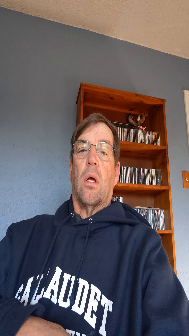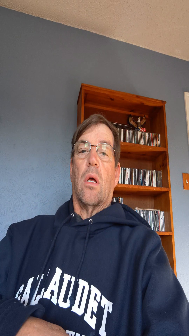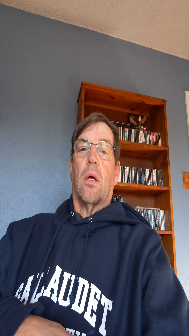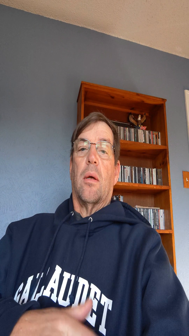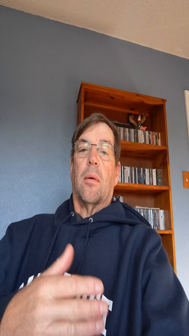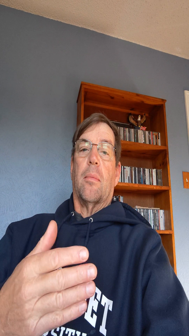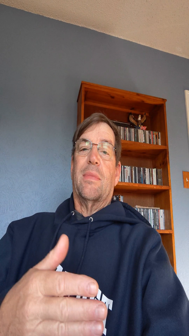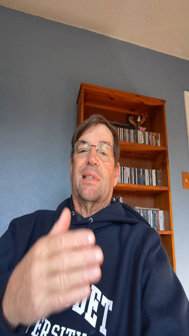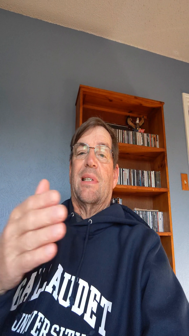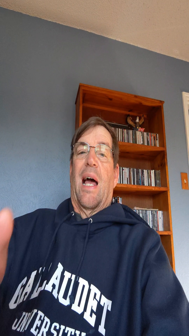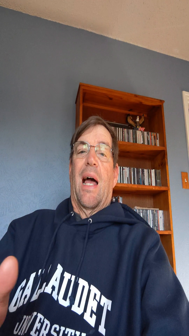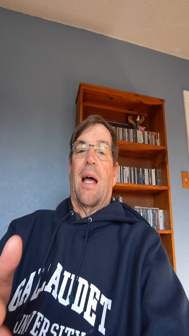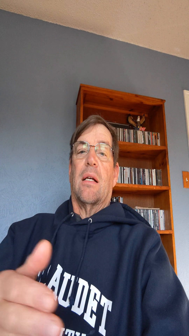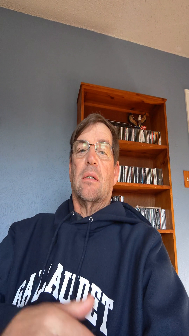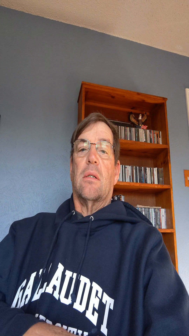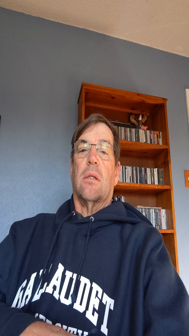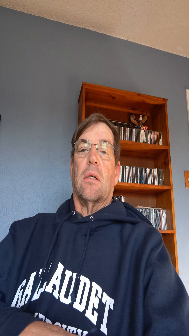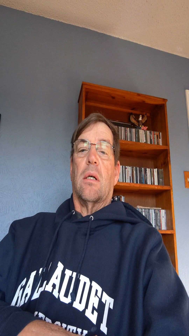beside